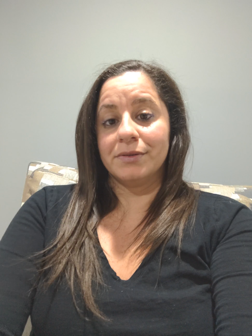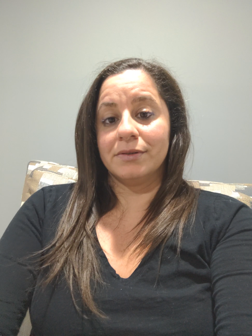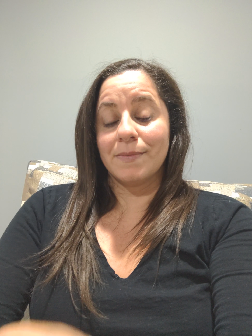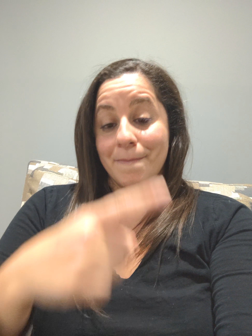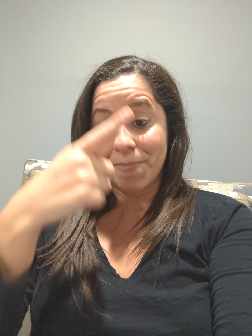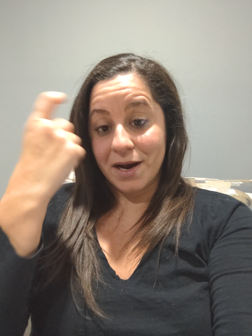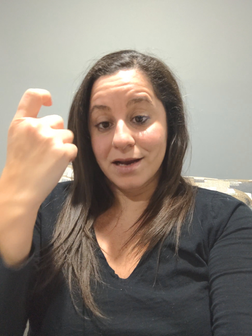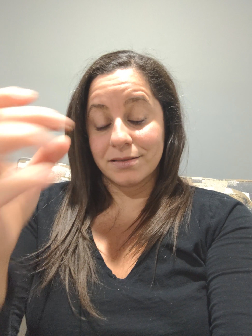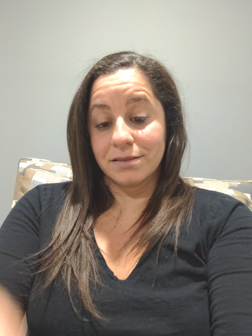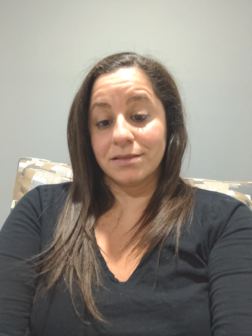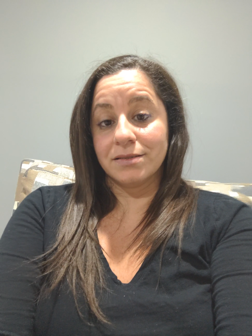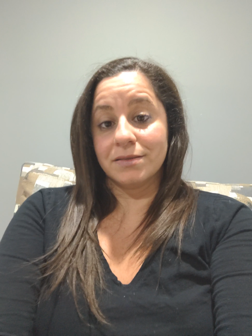because